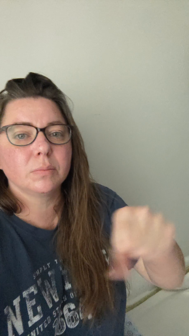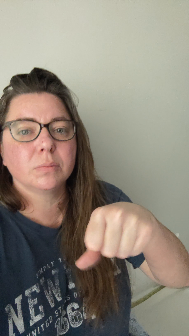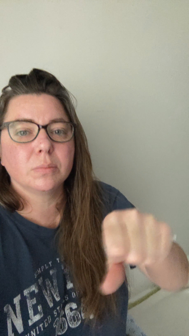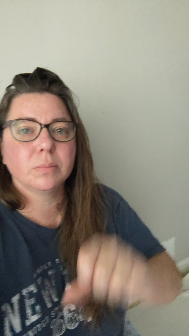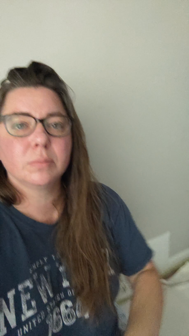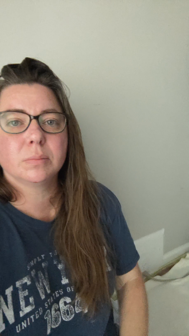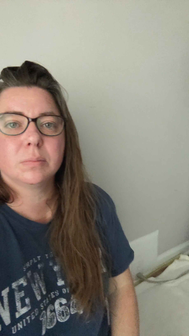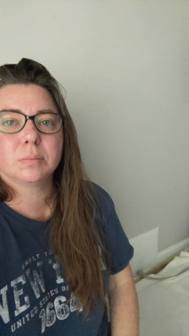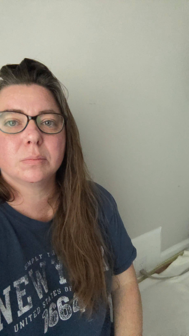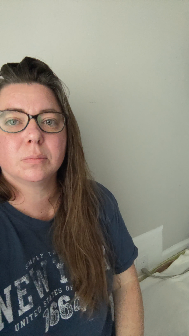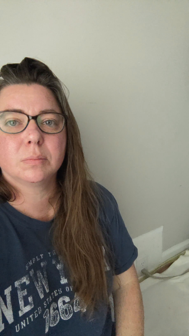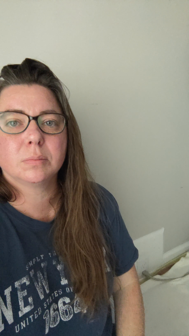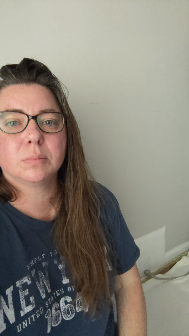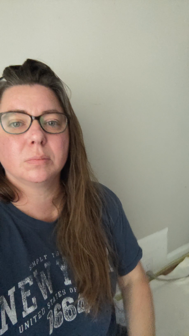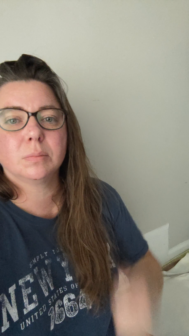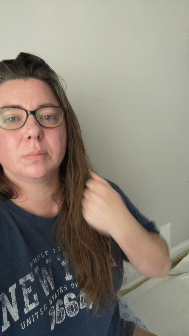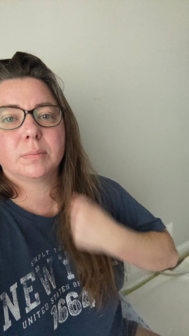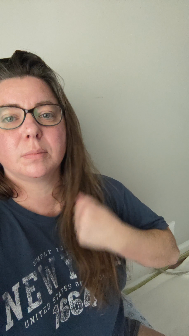bathtub